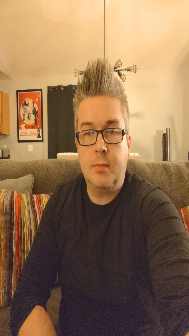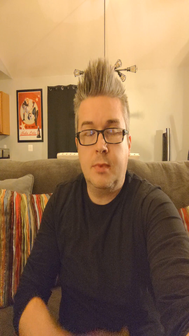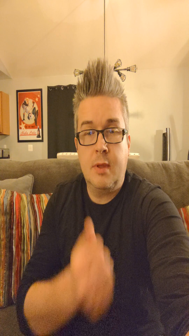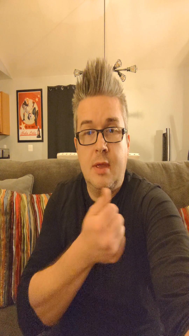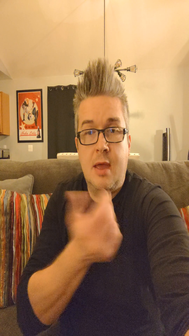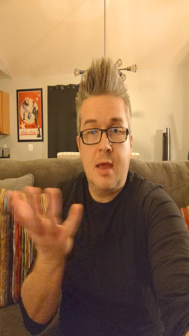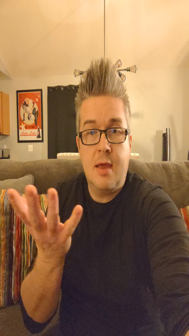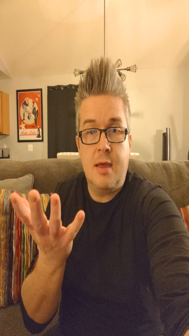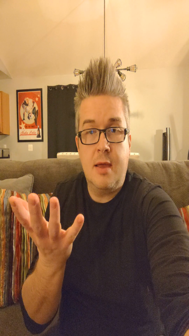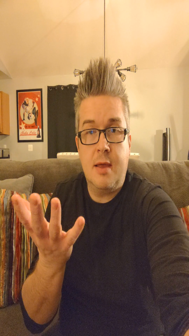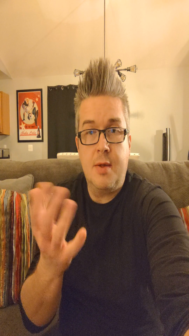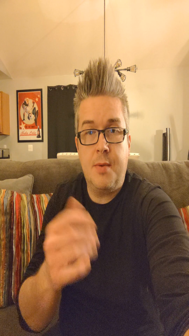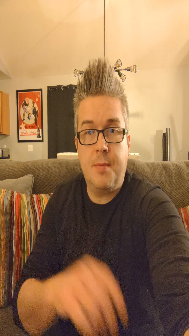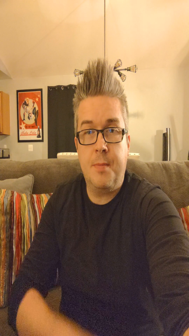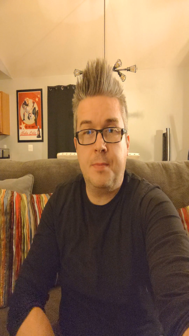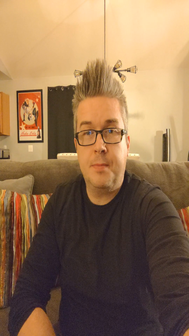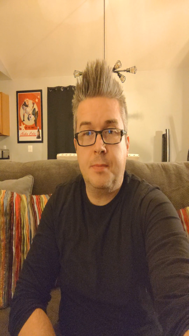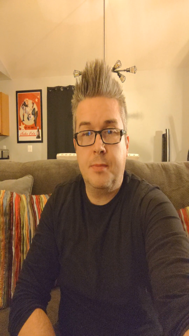every